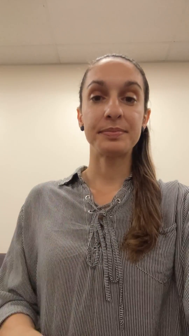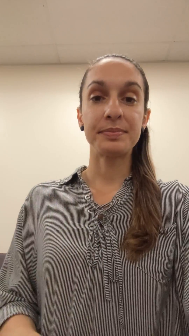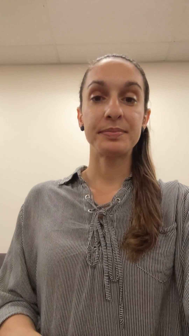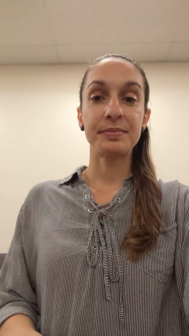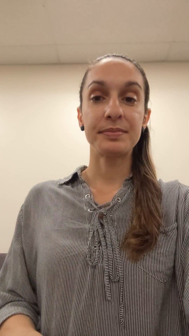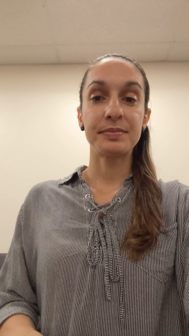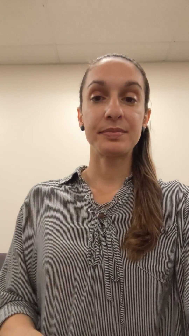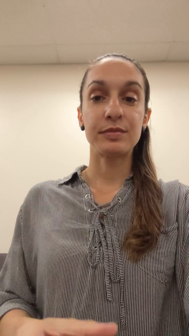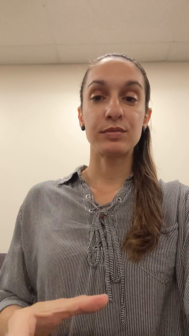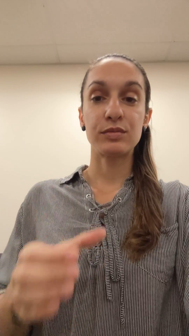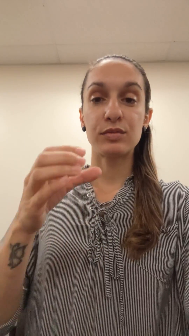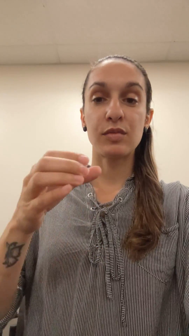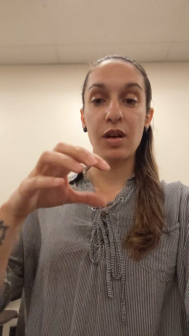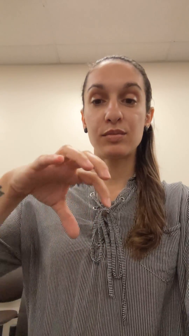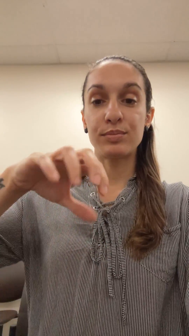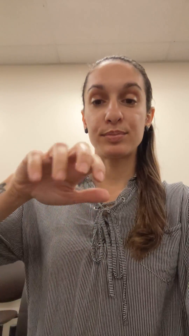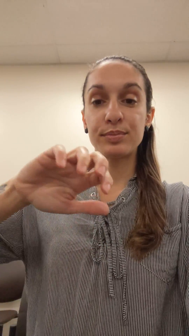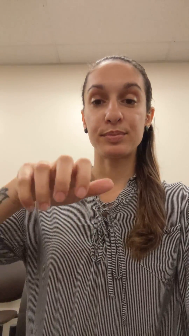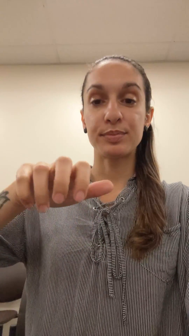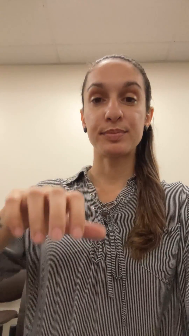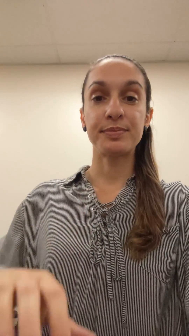jar